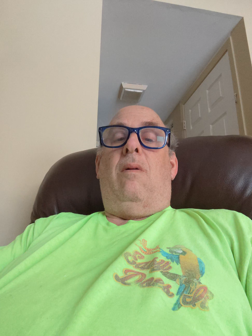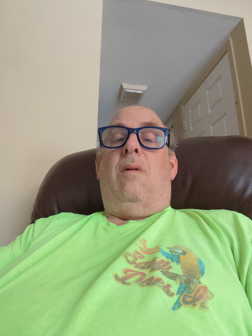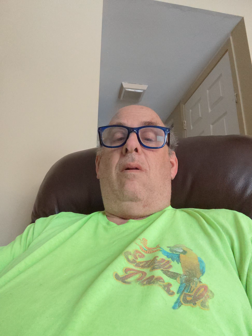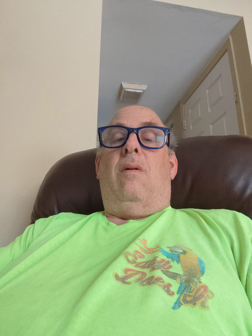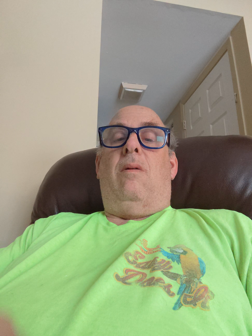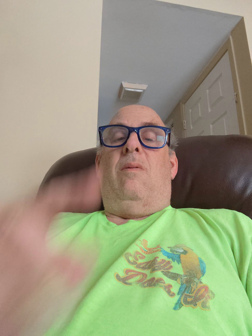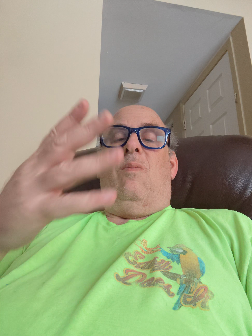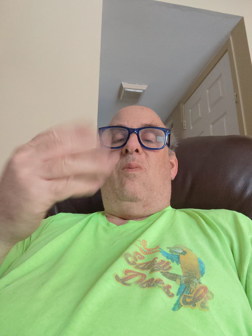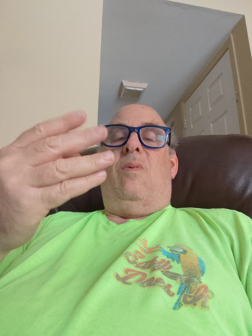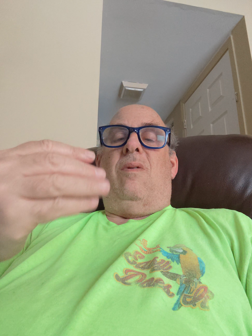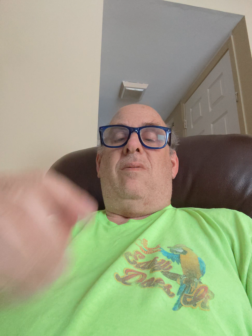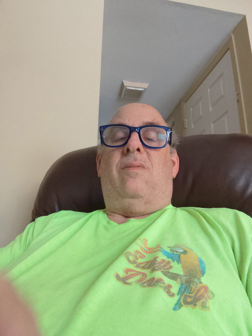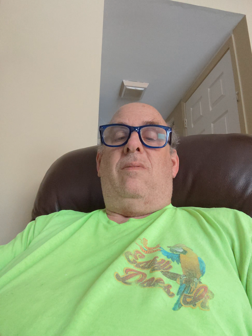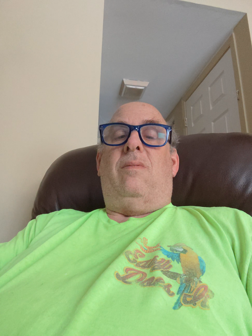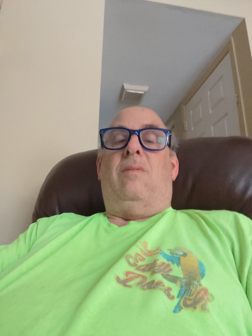wet